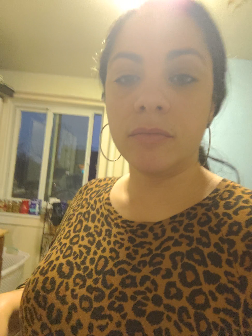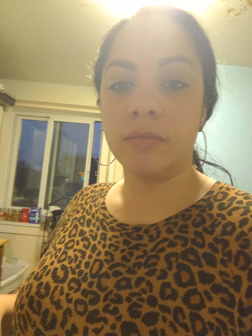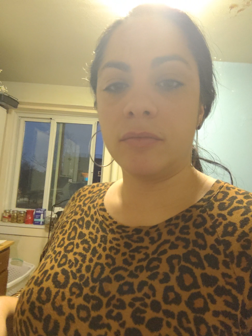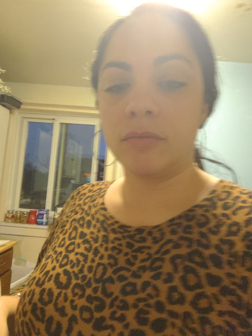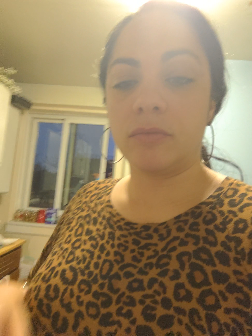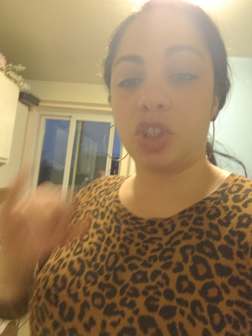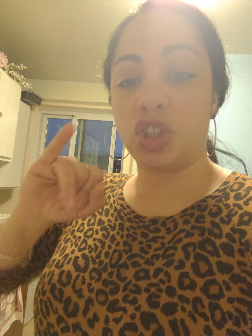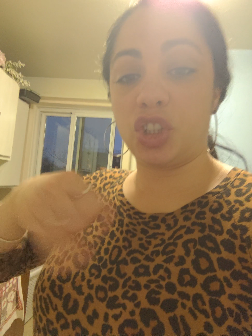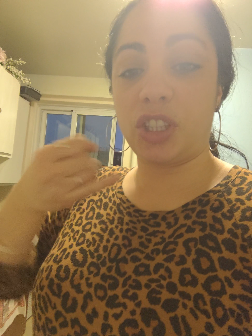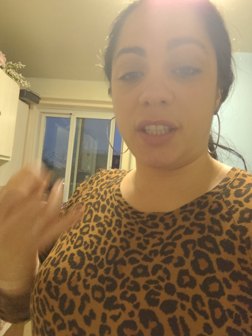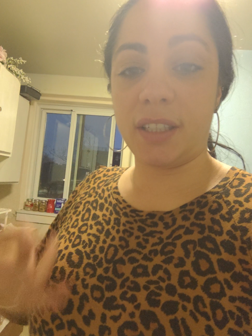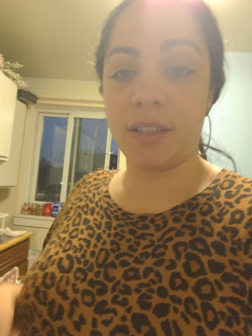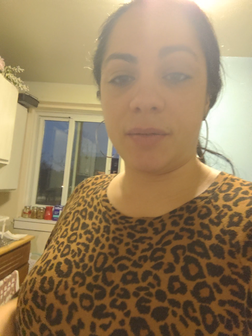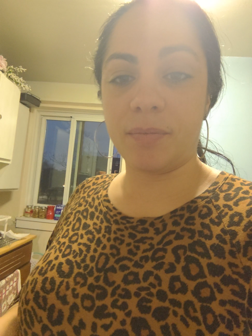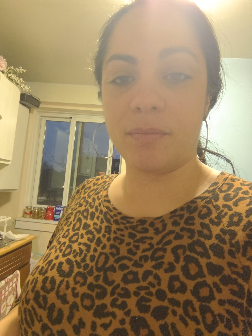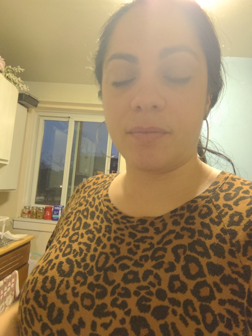jeans